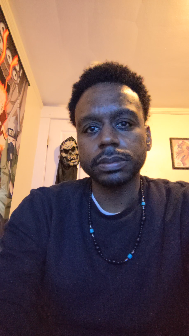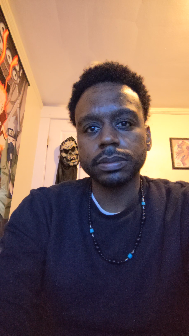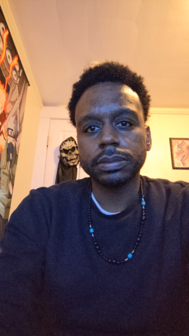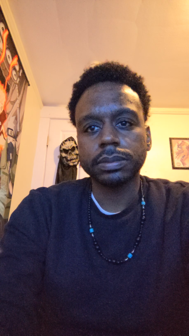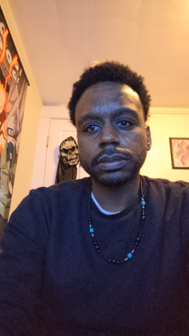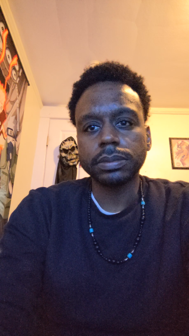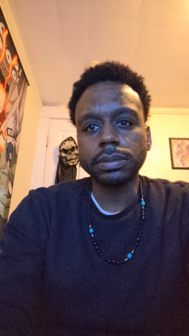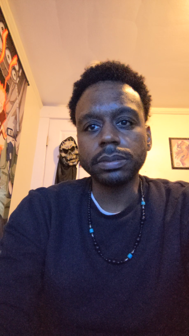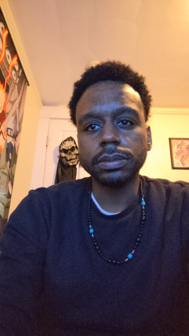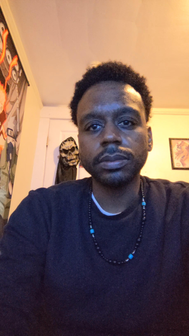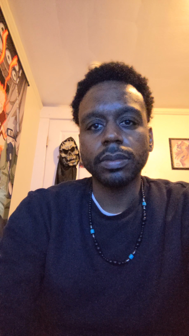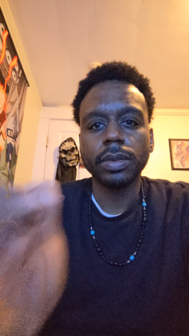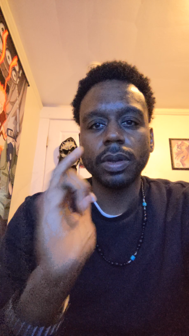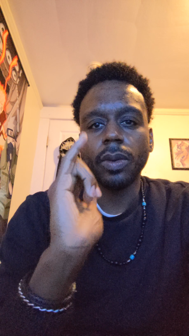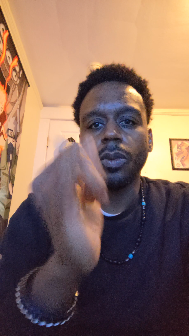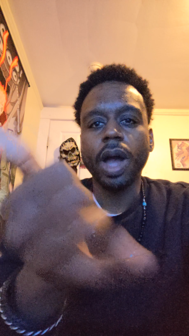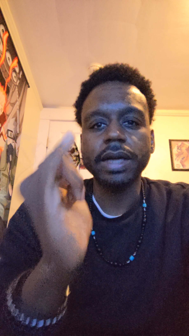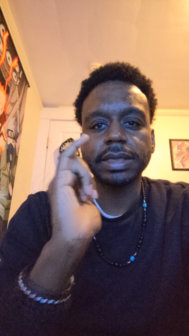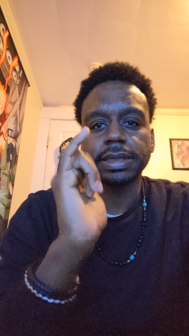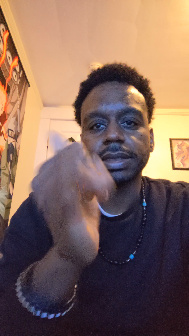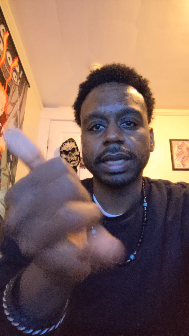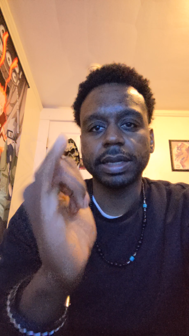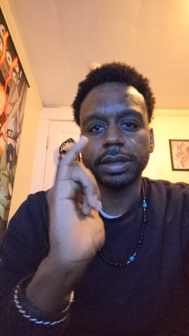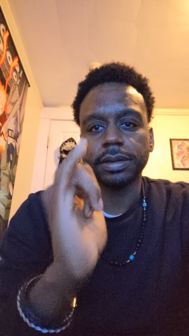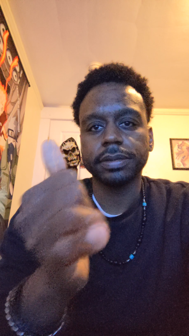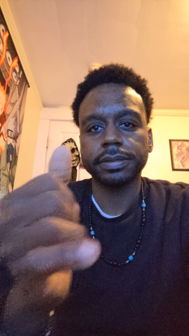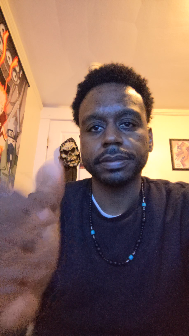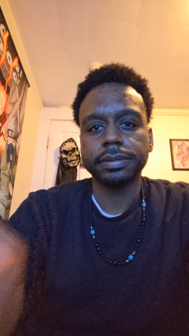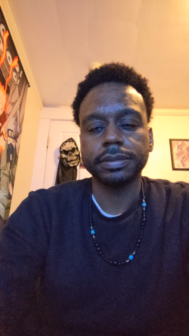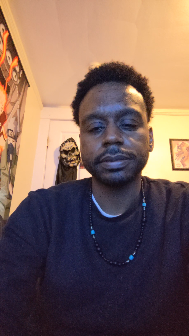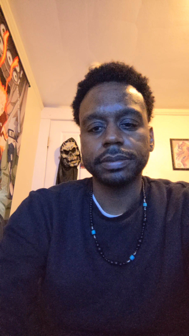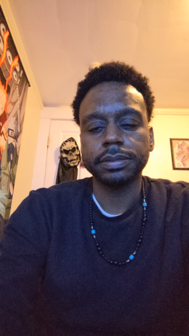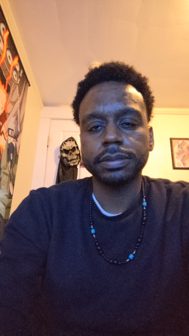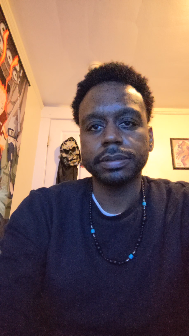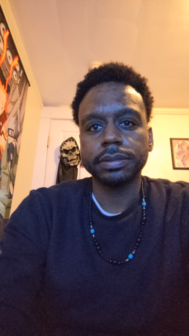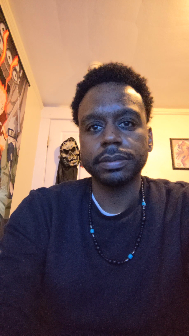rocking chair